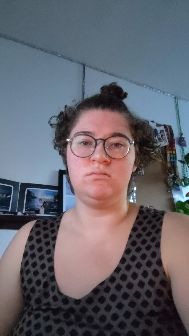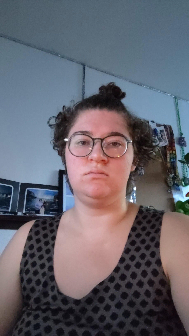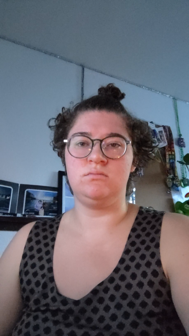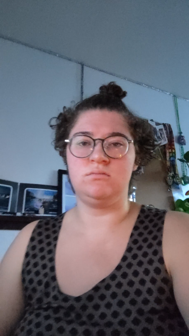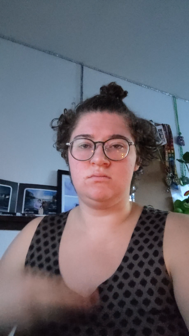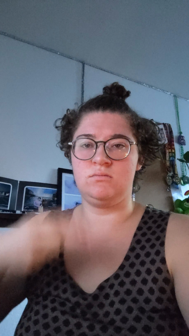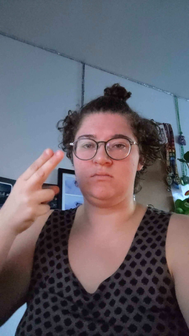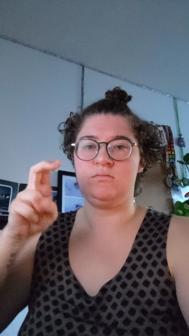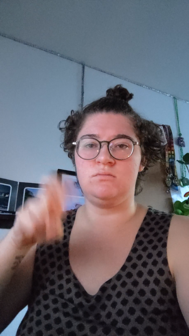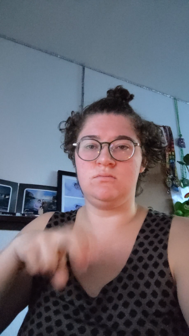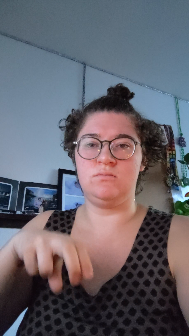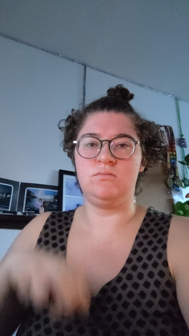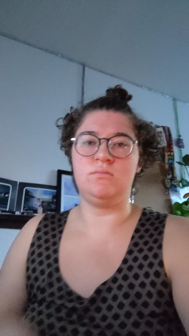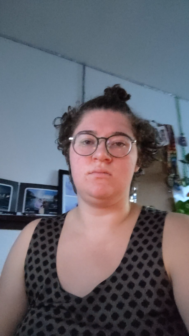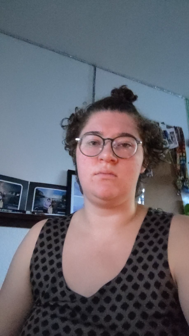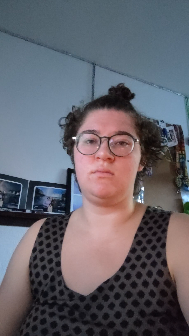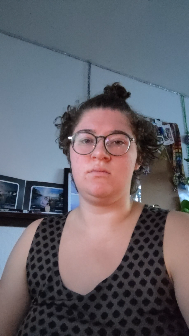high chair